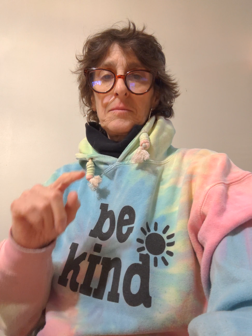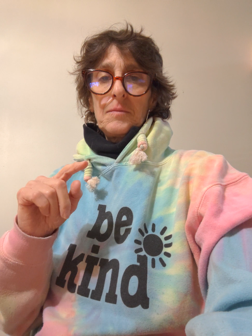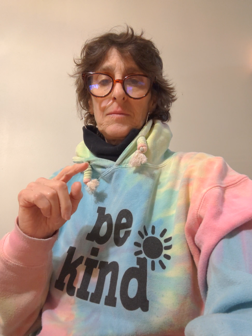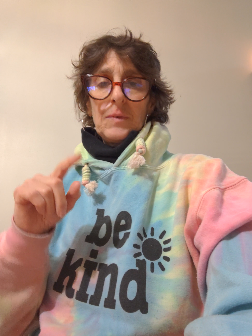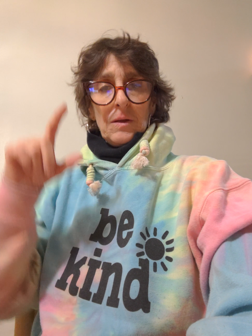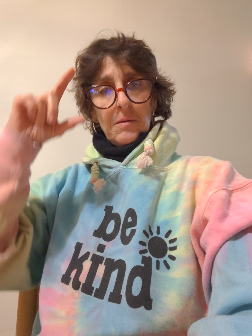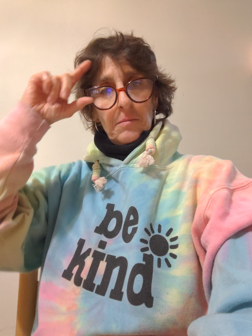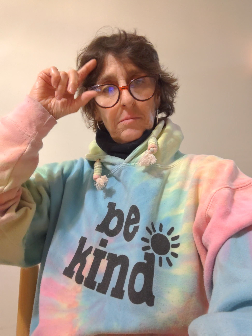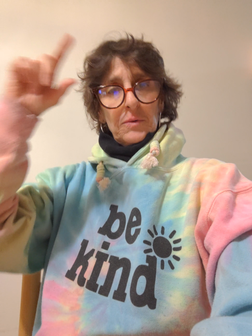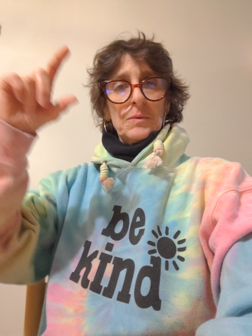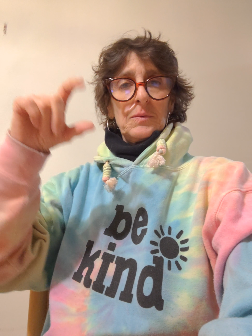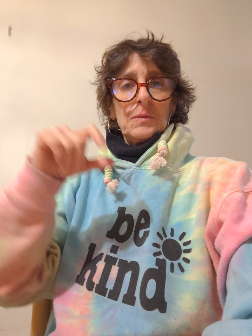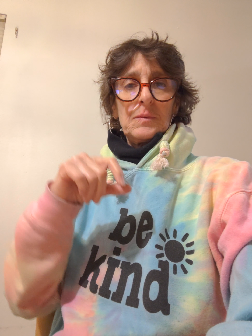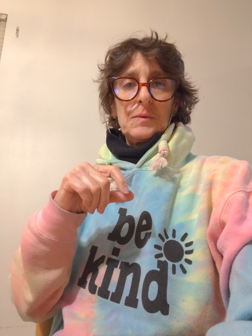moon